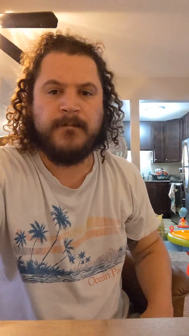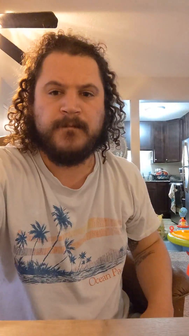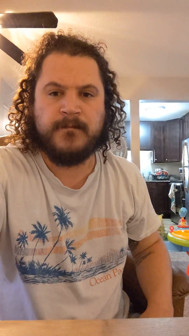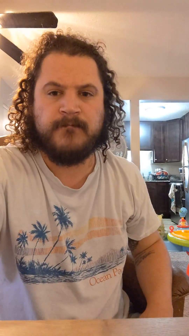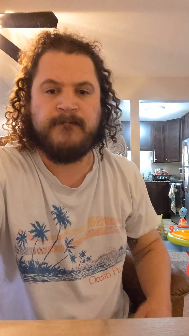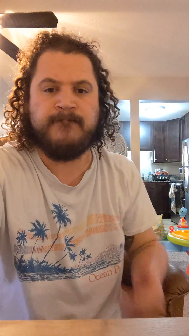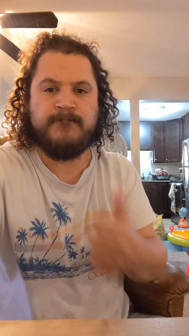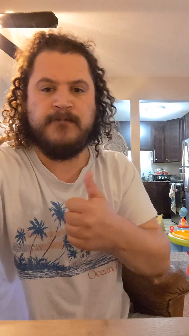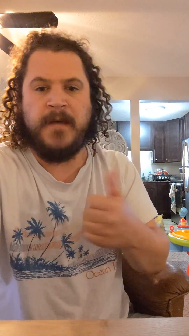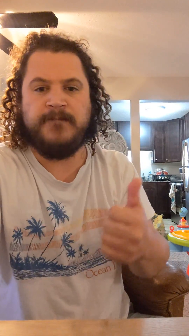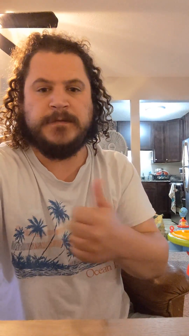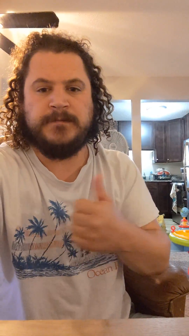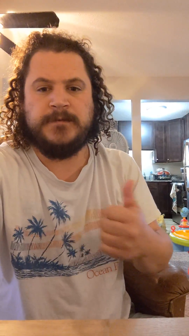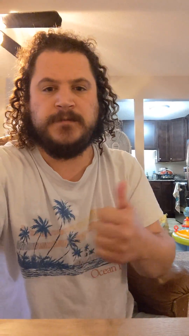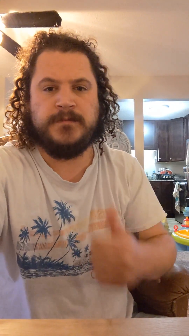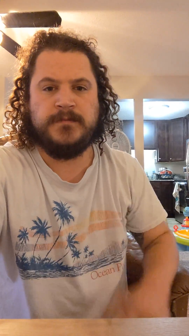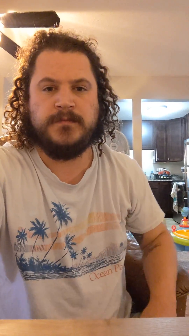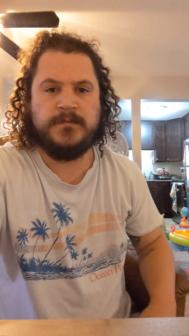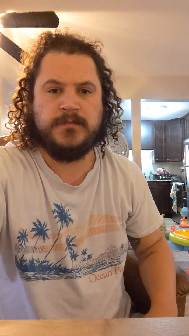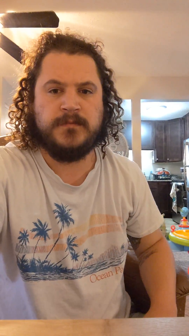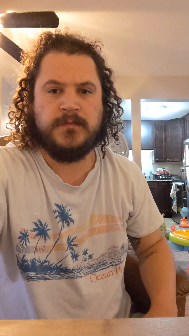basement